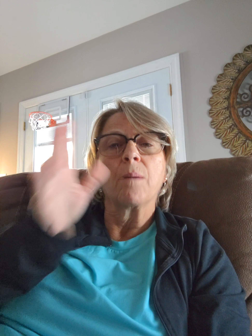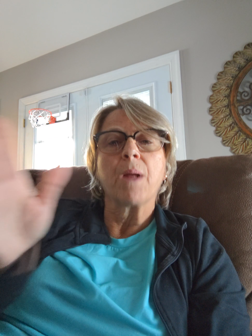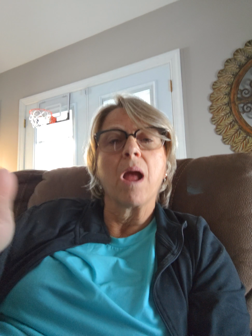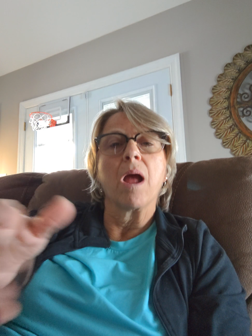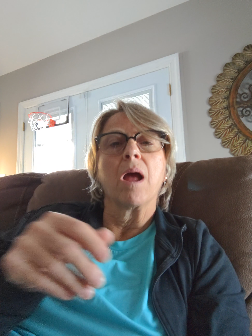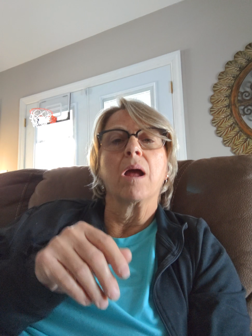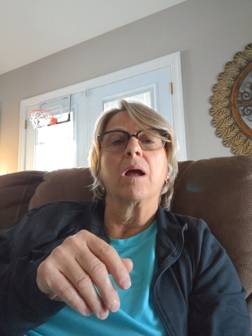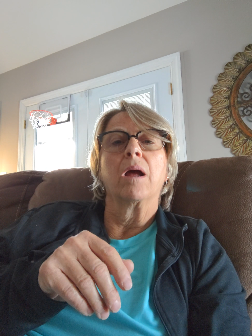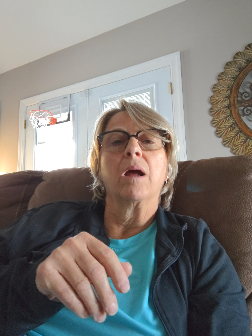grandma